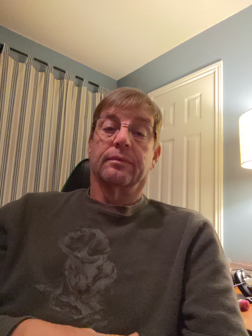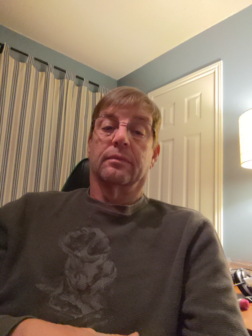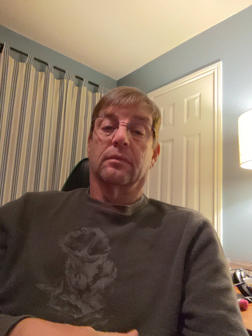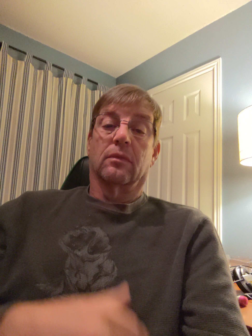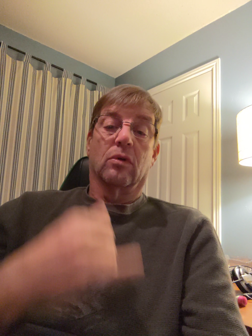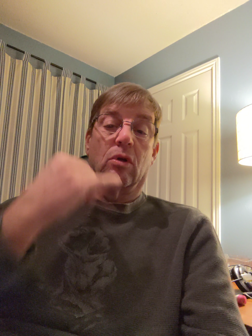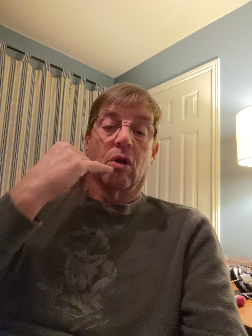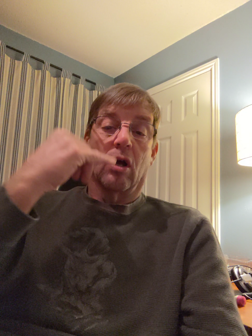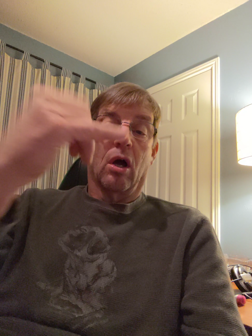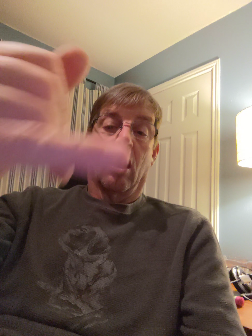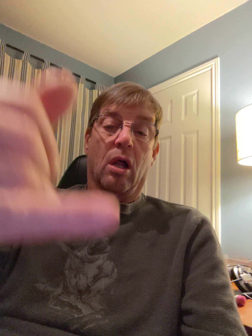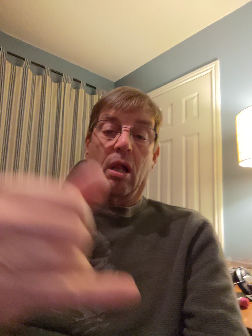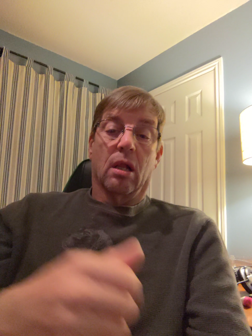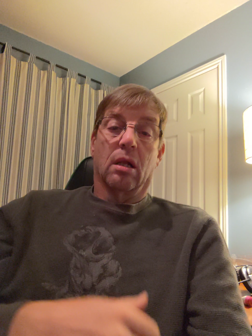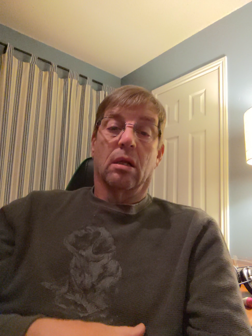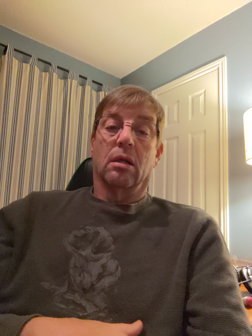call on the phone